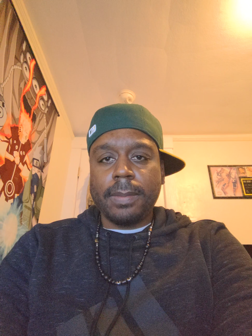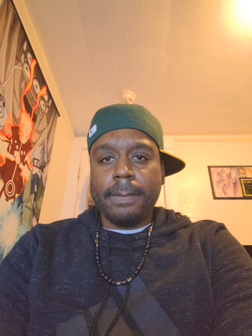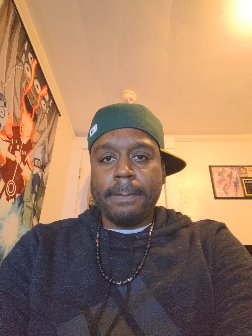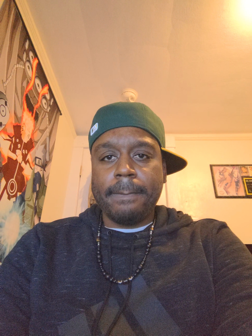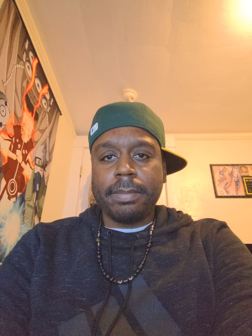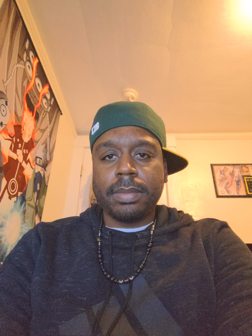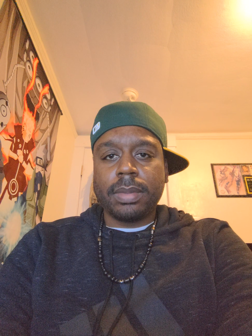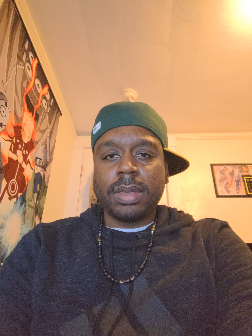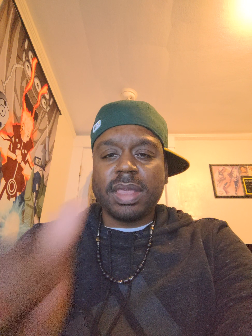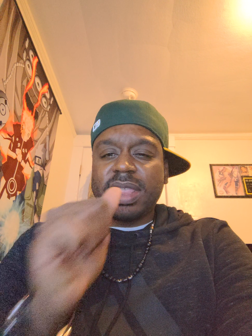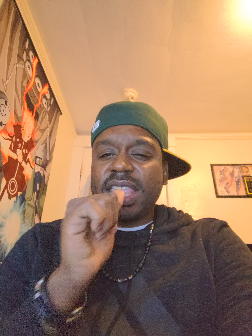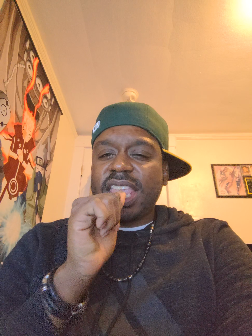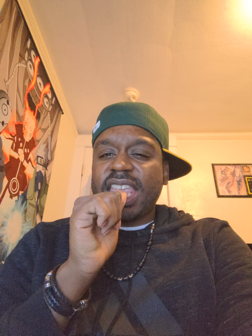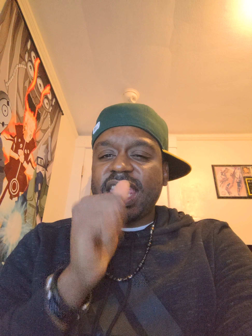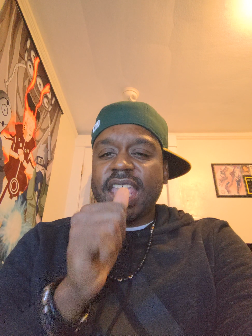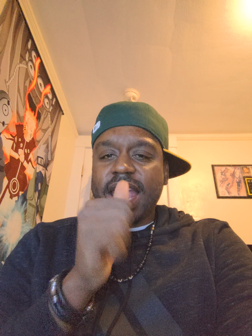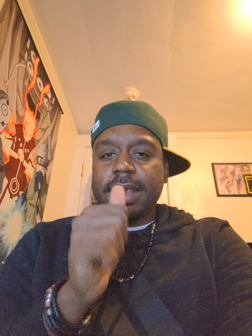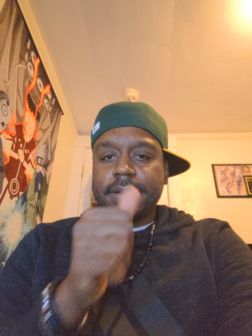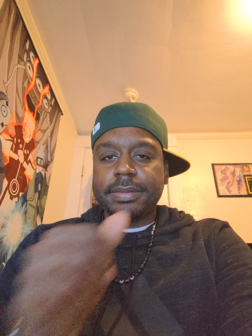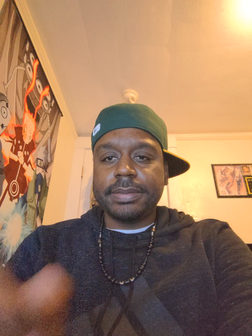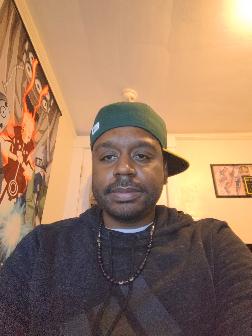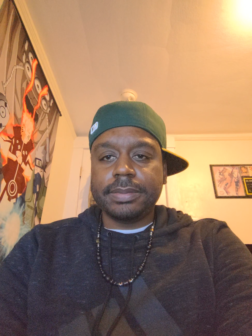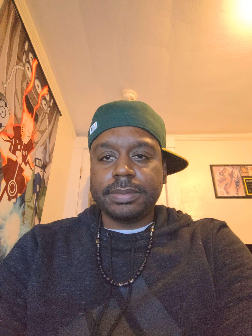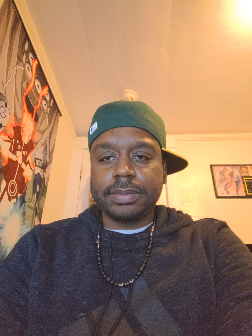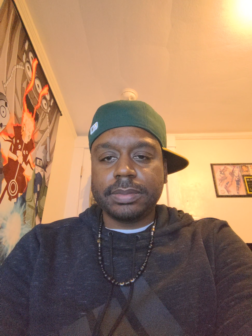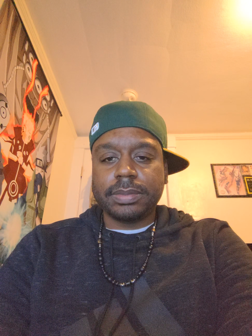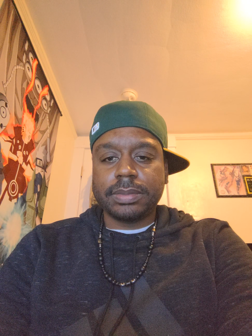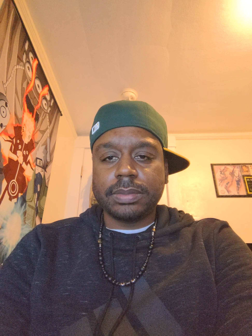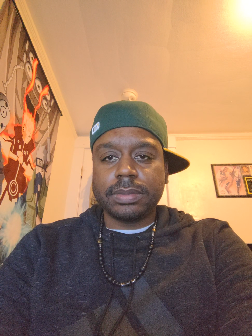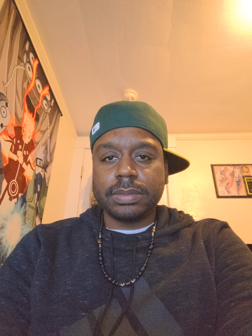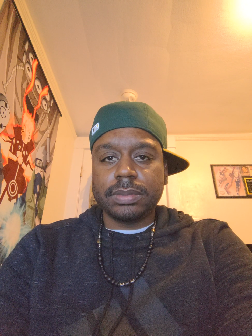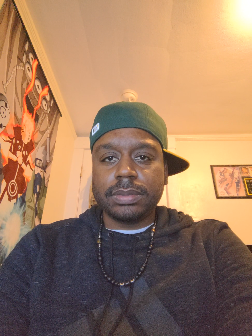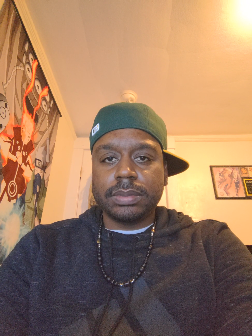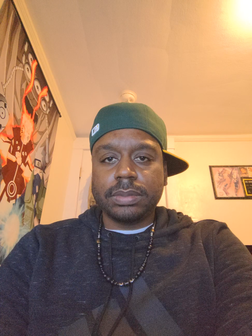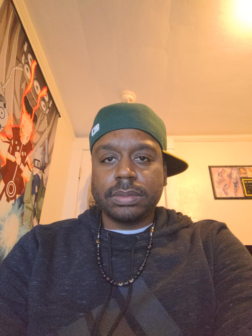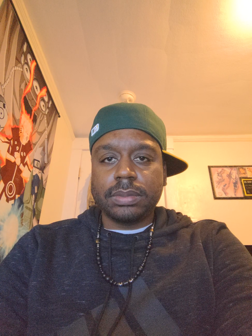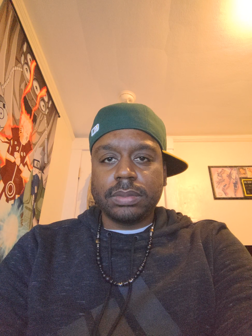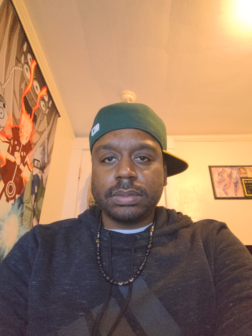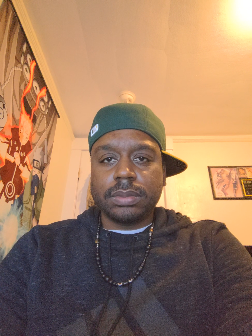nuts